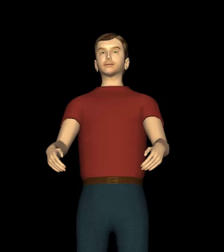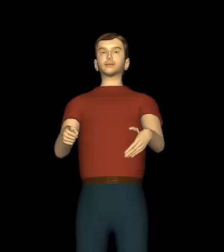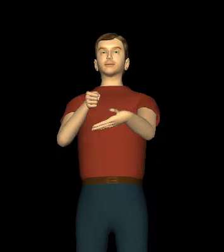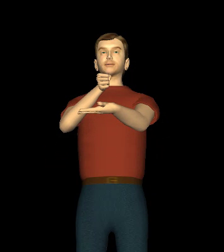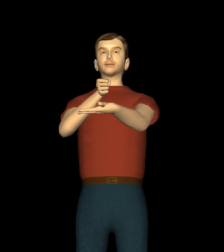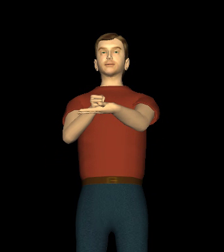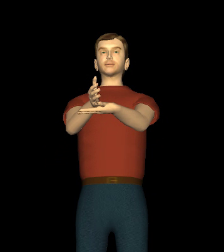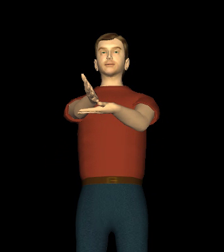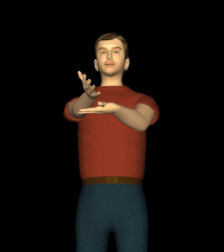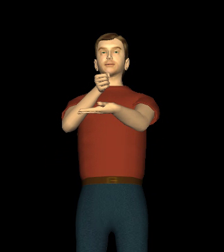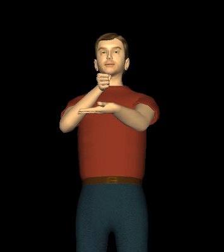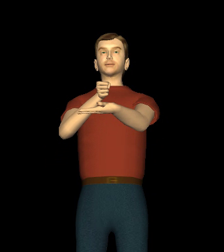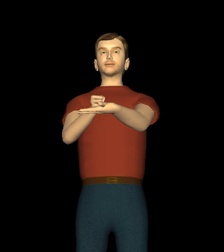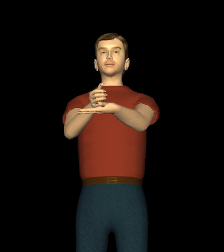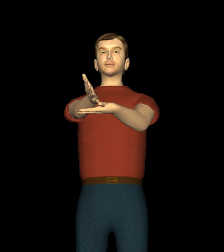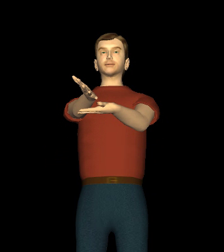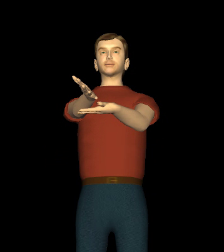معلومة